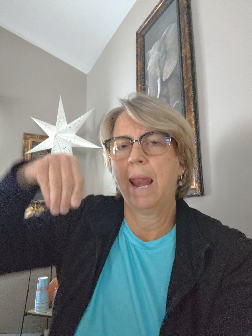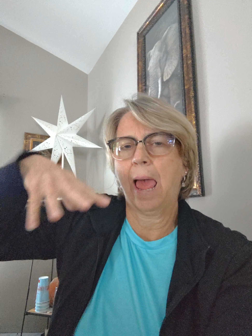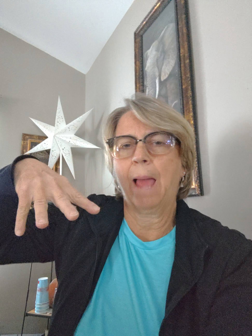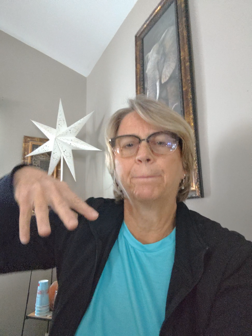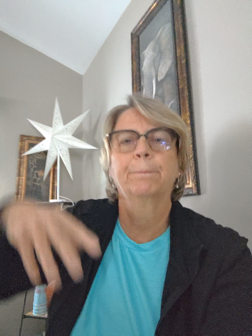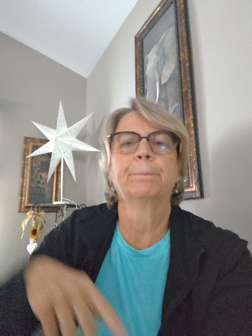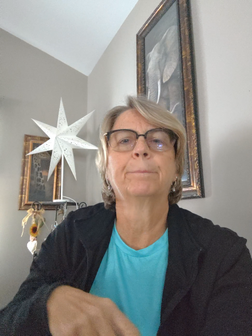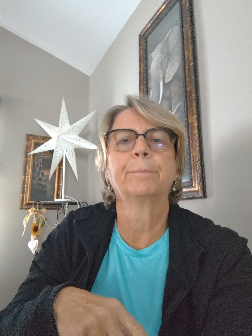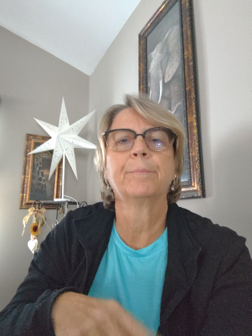lamp